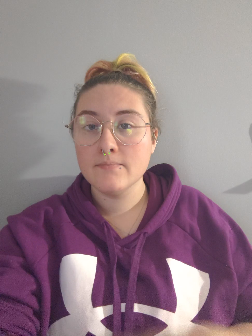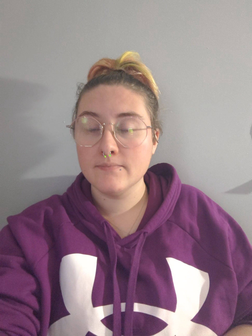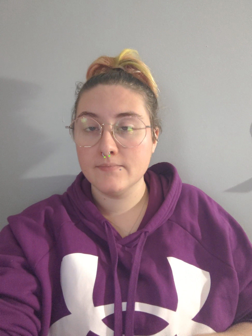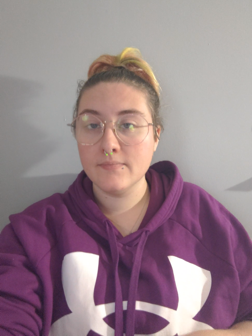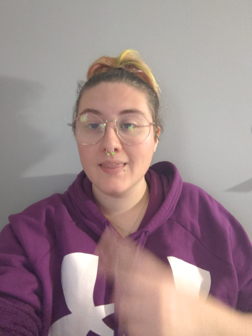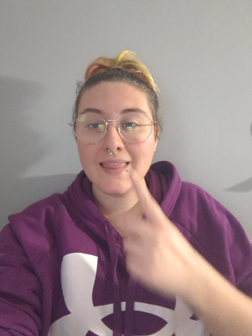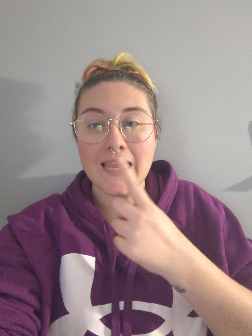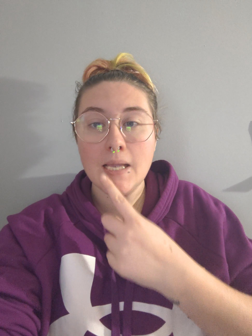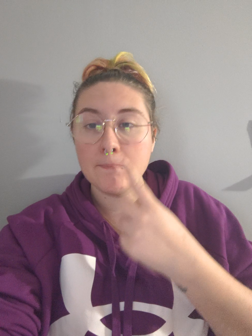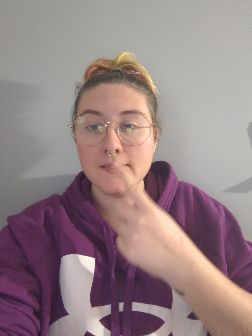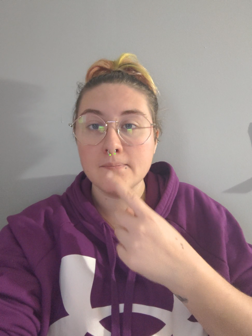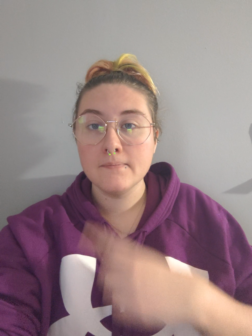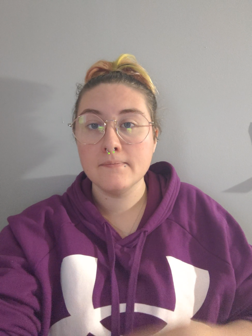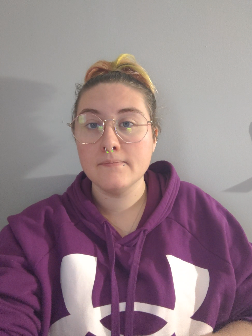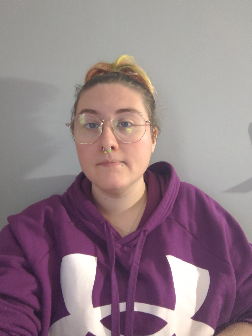lips